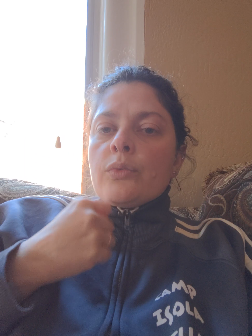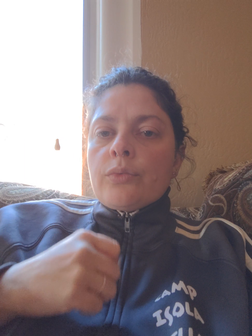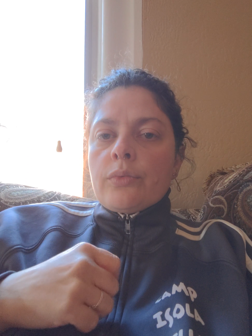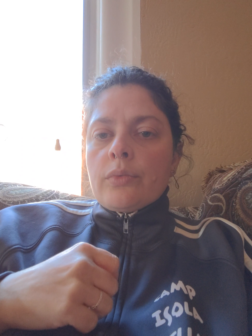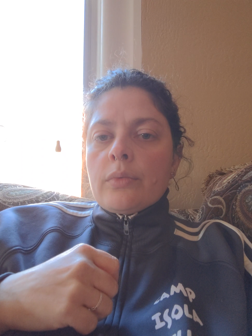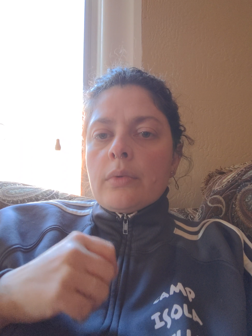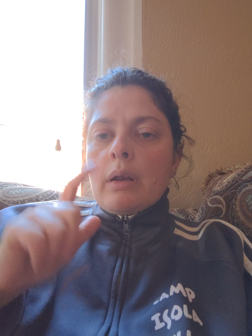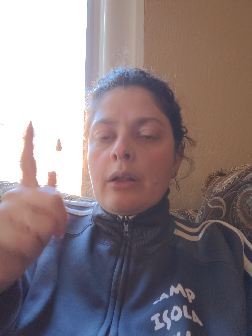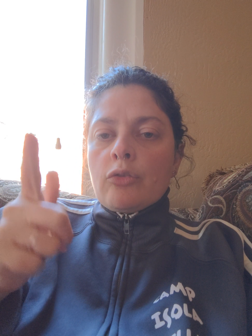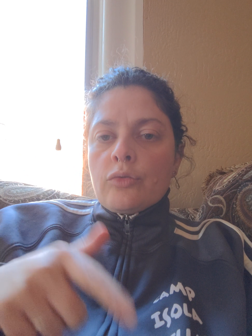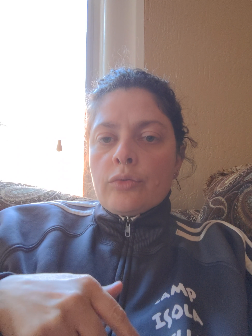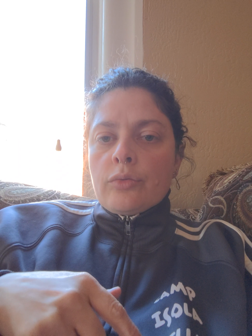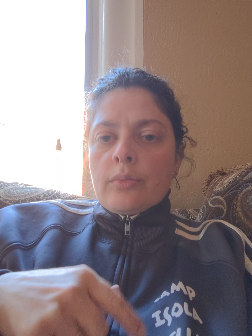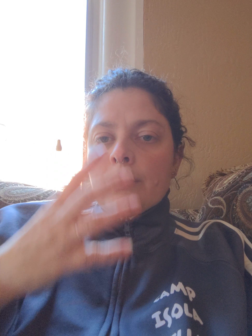later